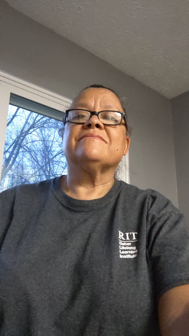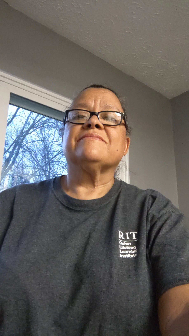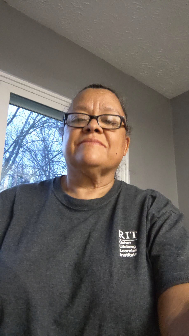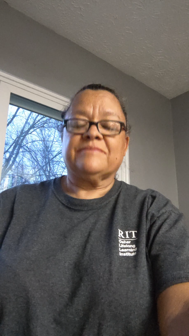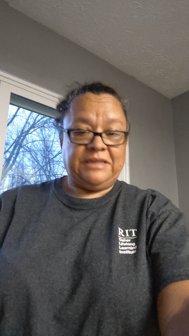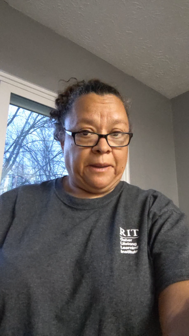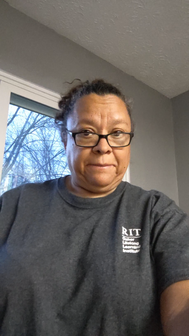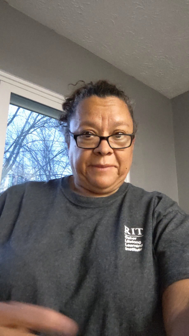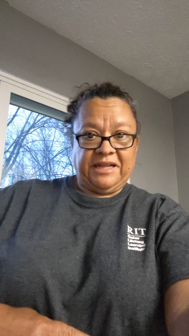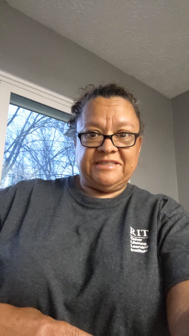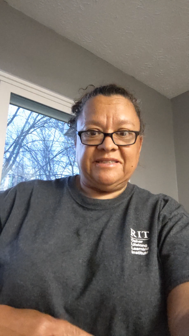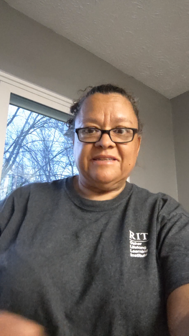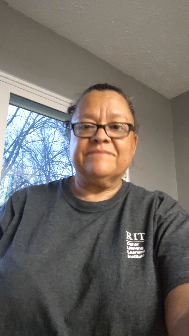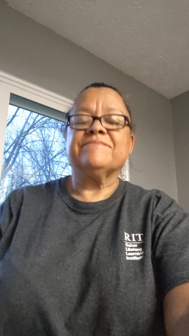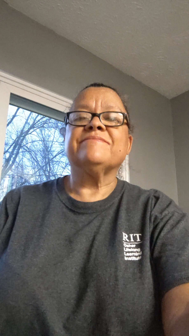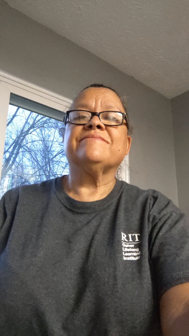belt